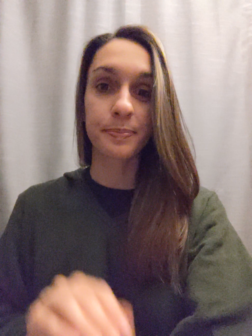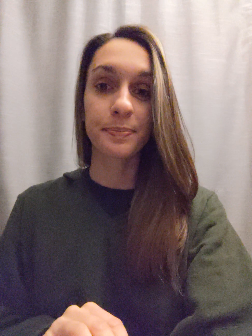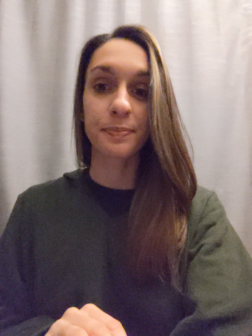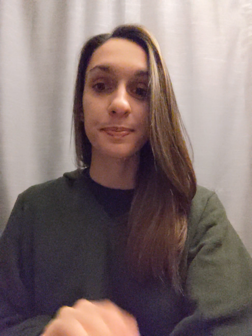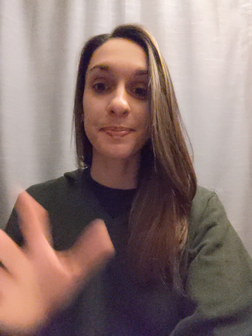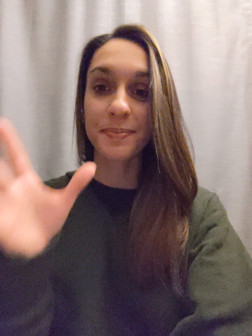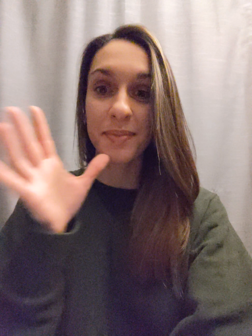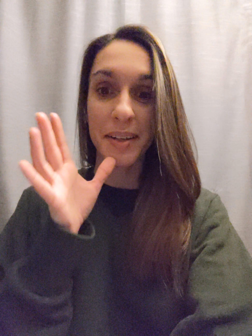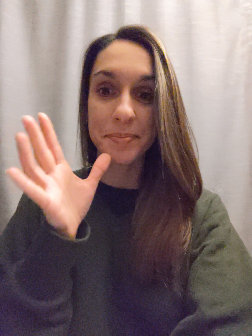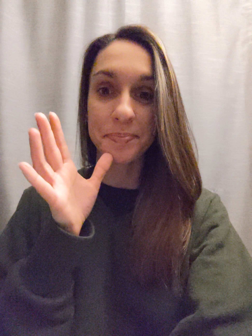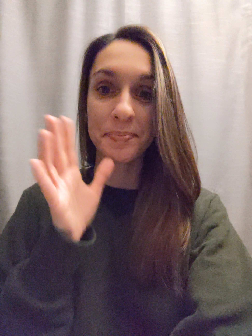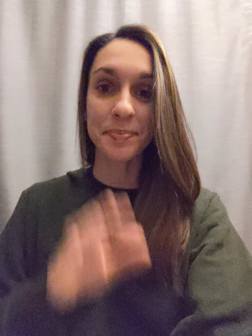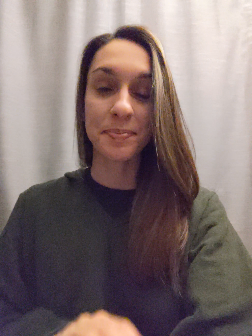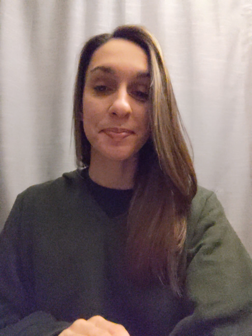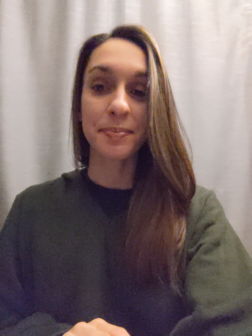mom